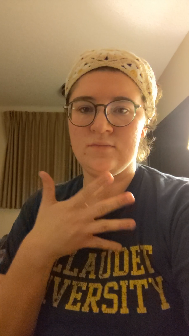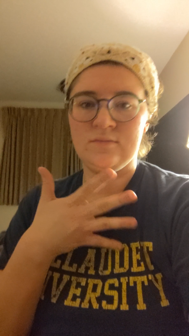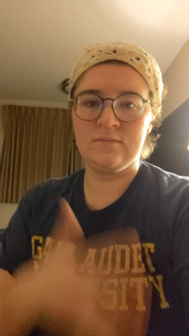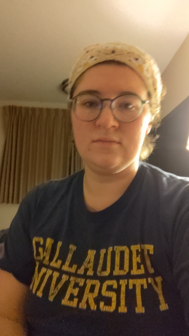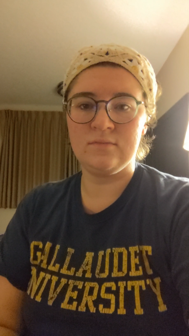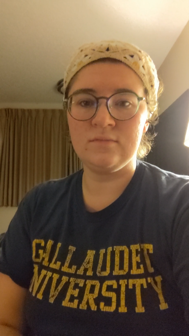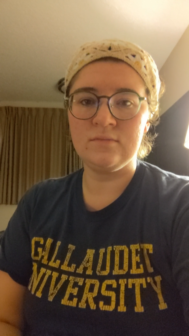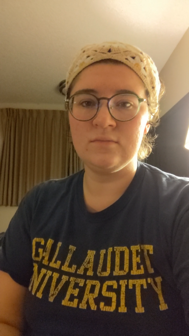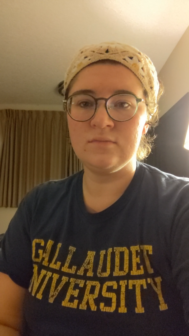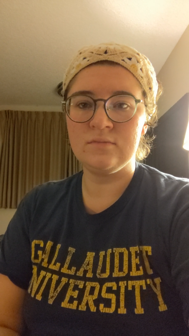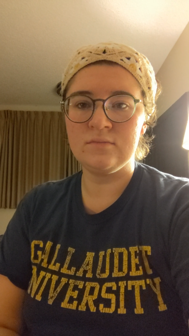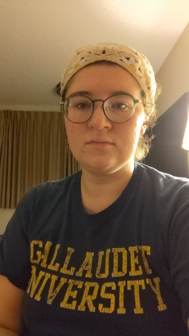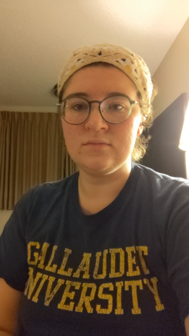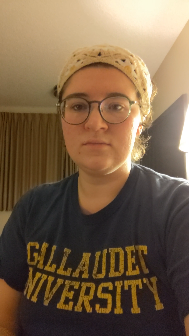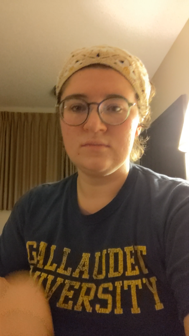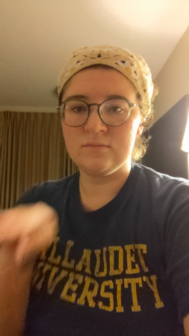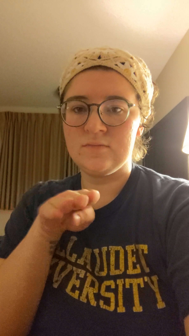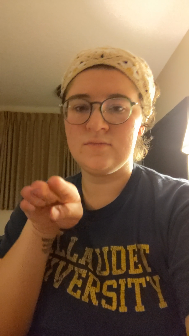boots